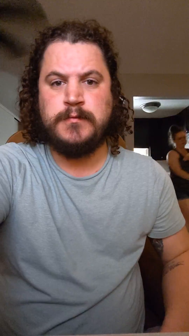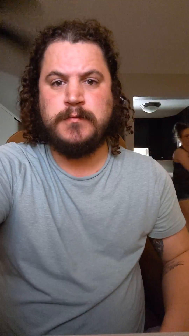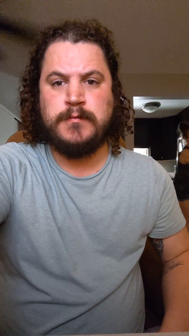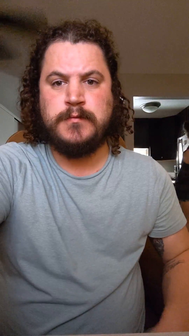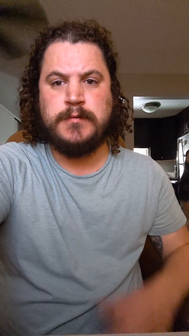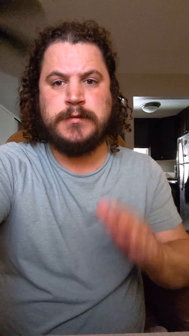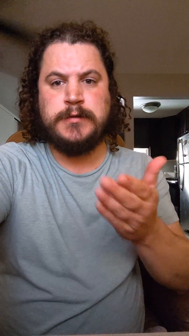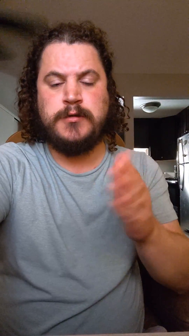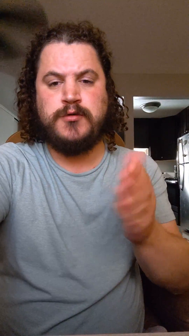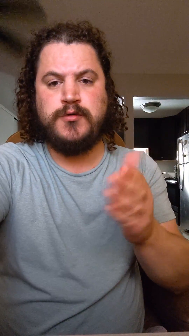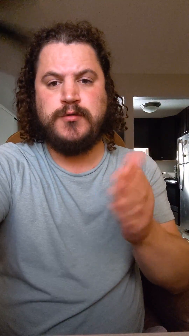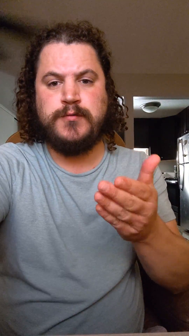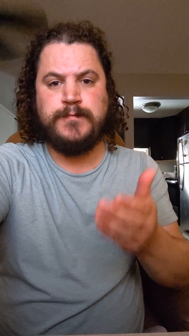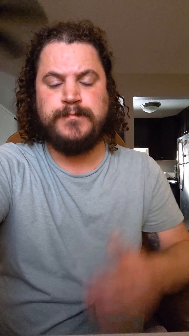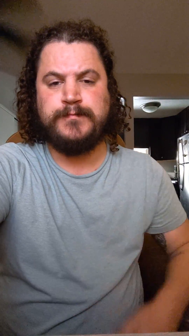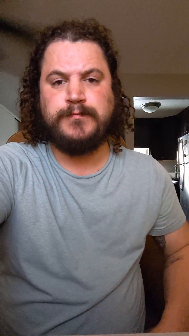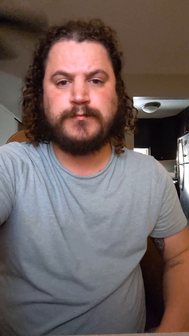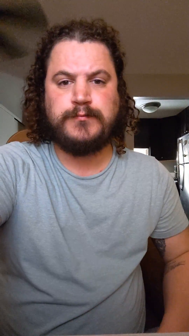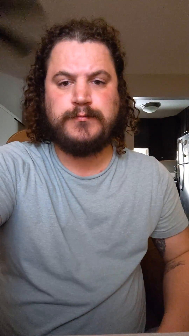share